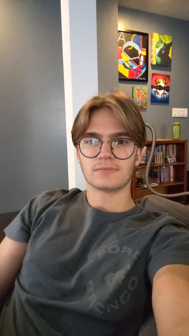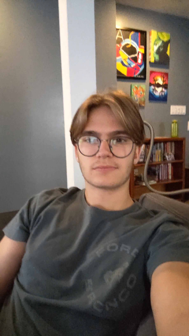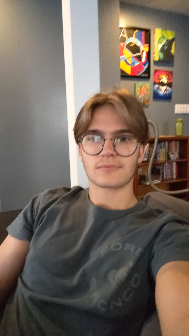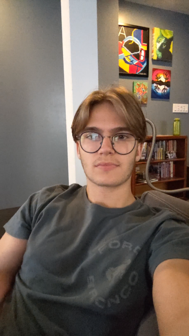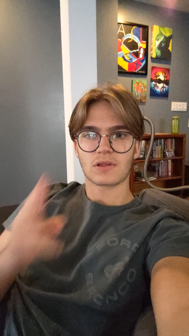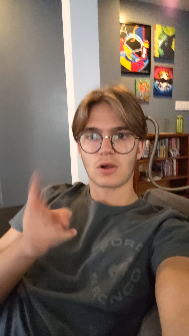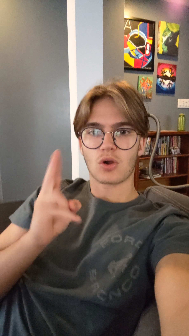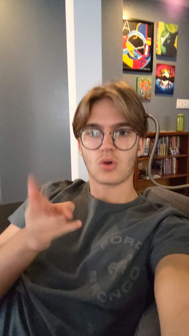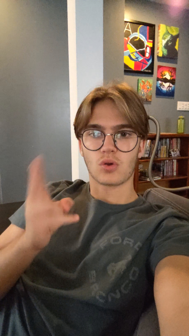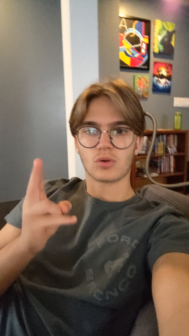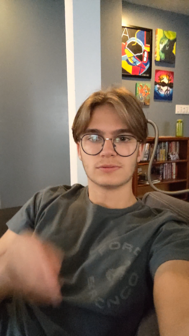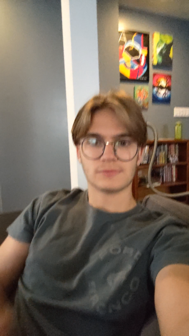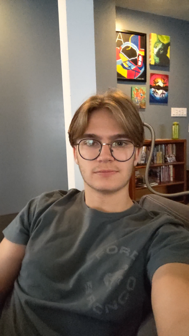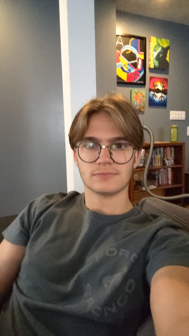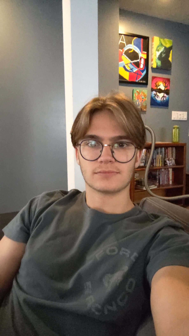hurry